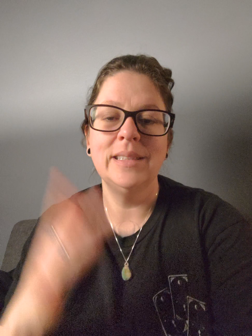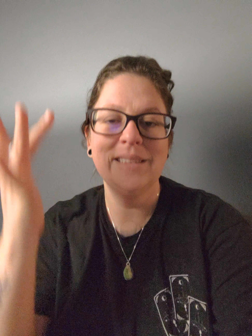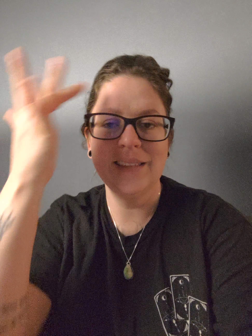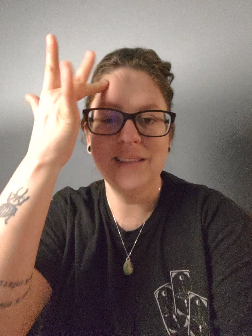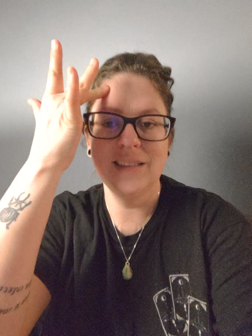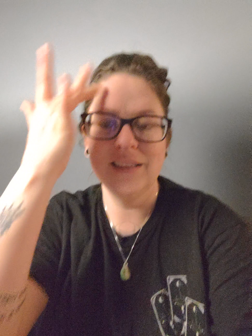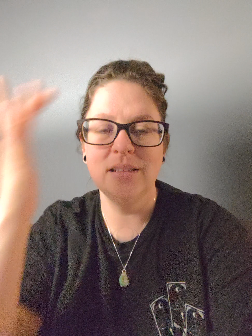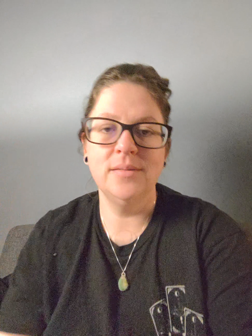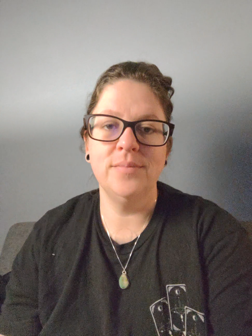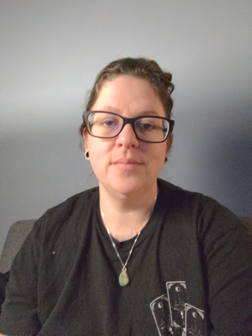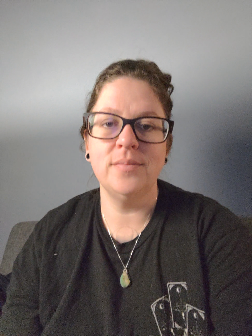sick